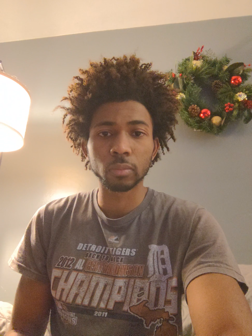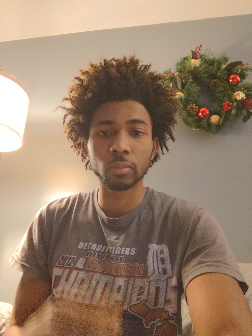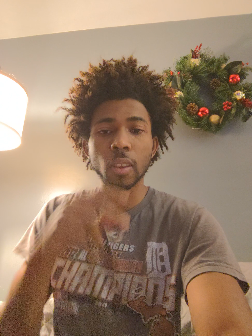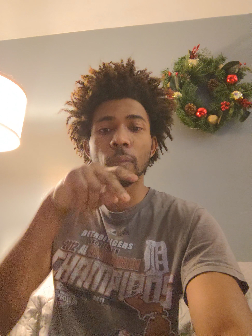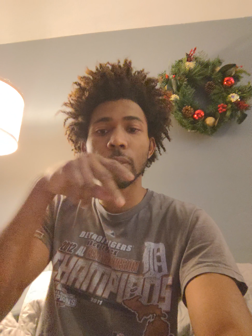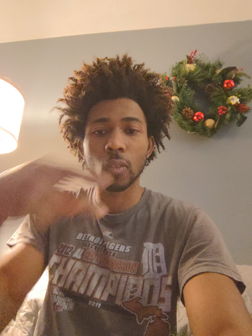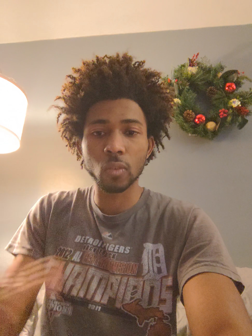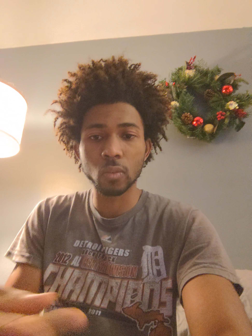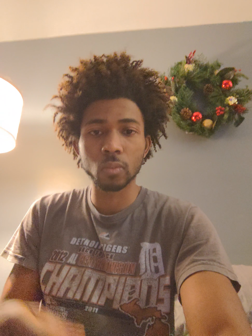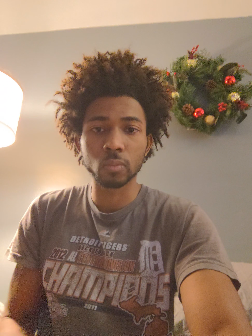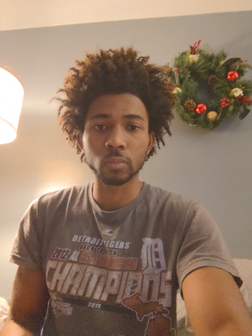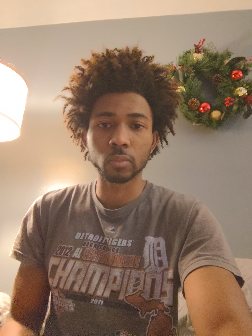fall